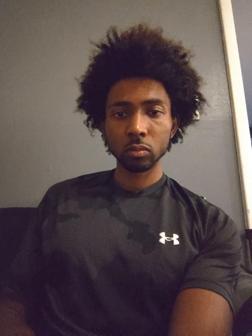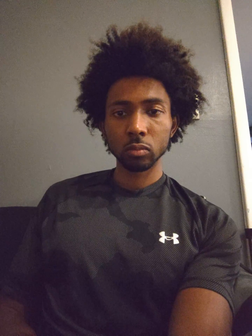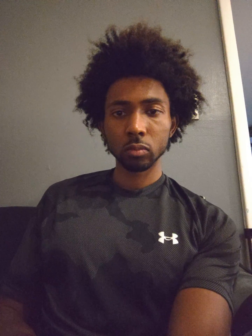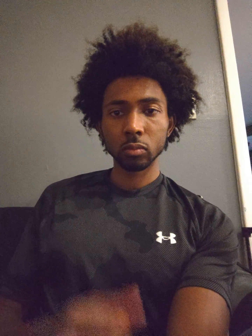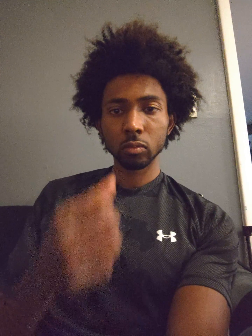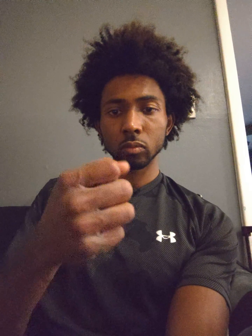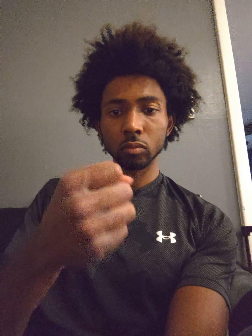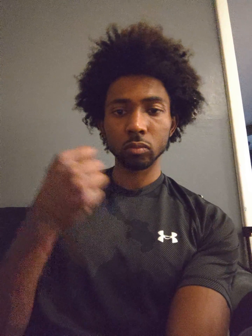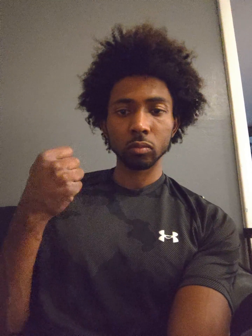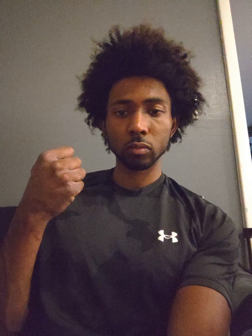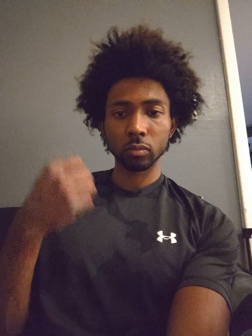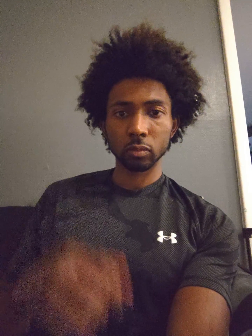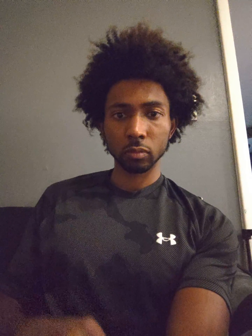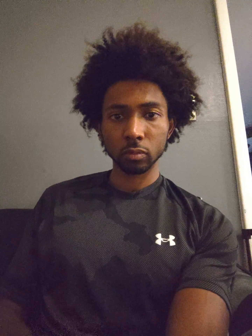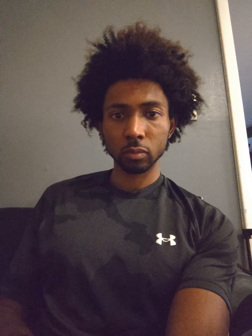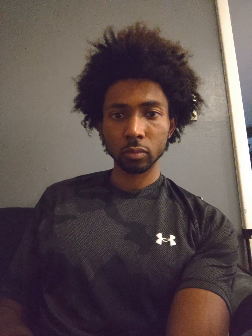pull